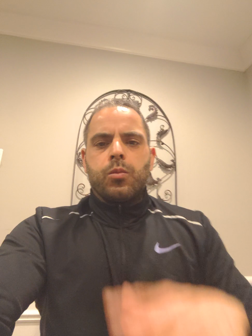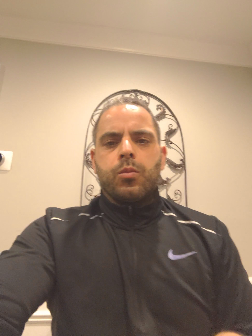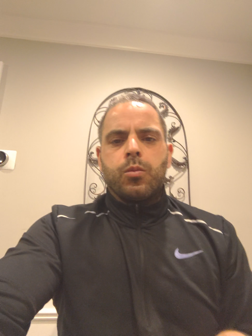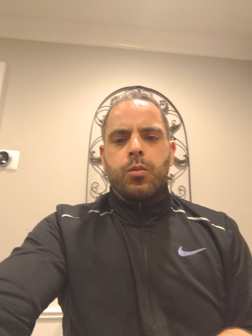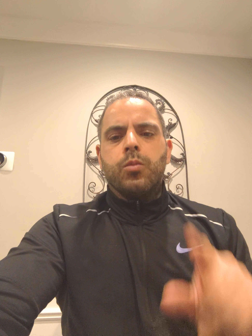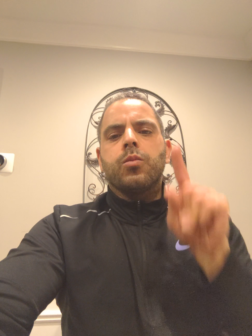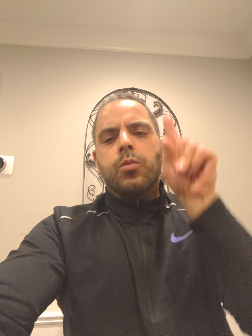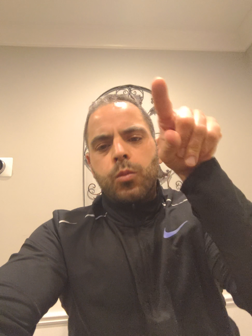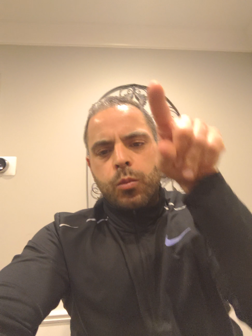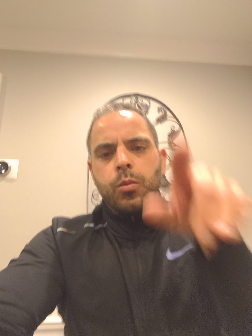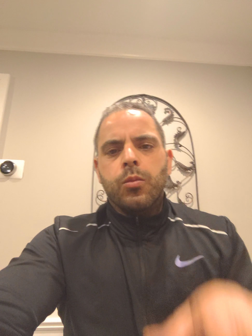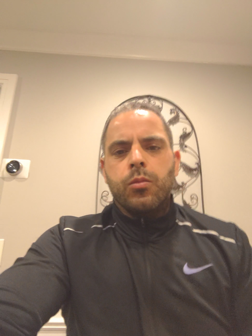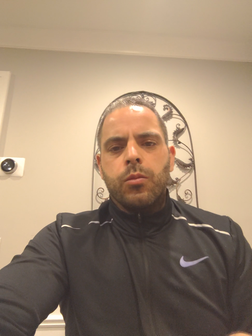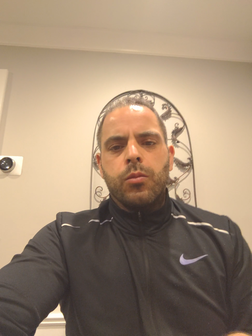go